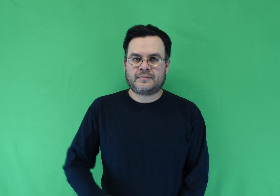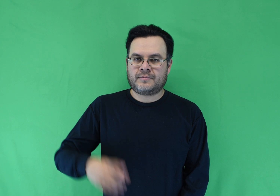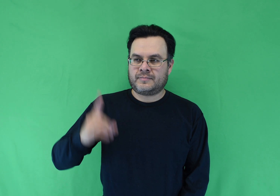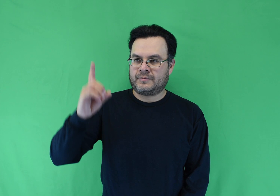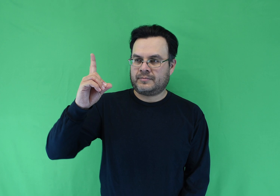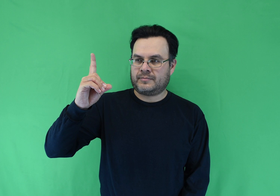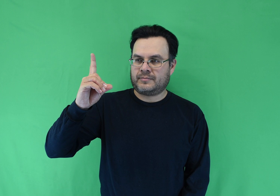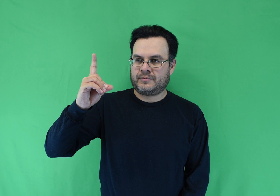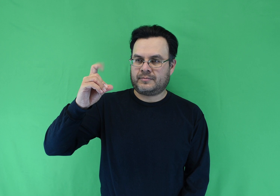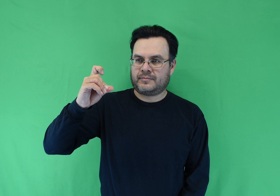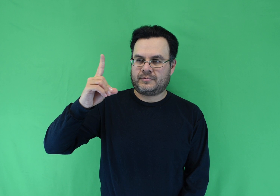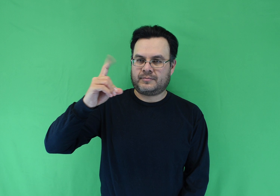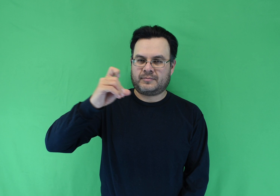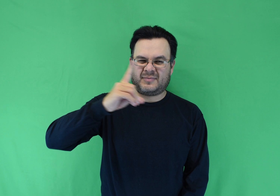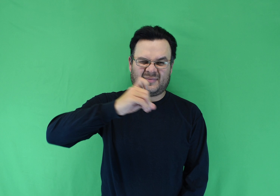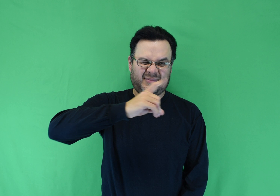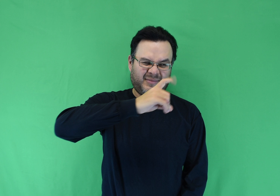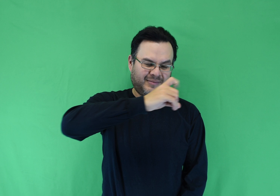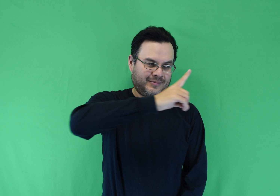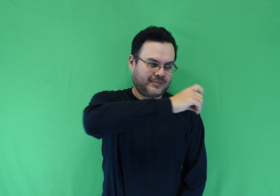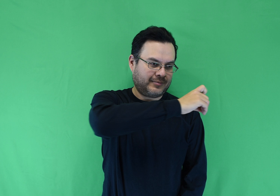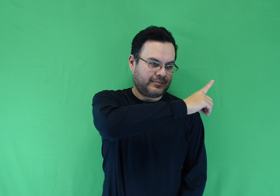difícil